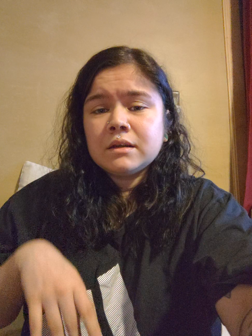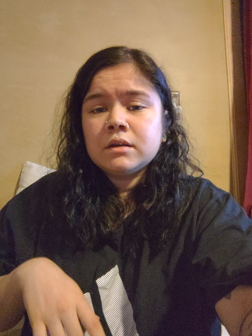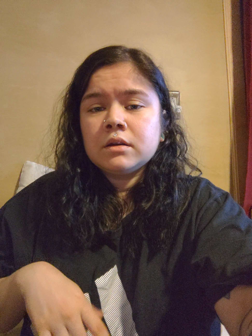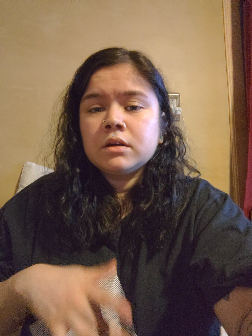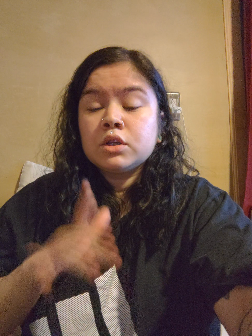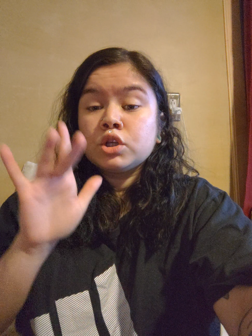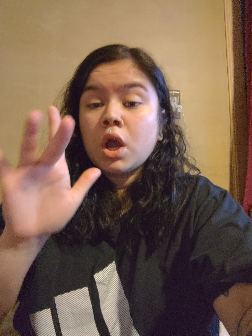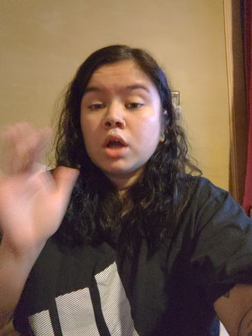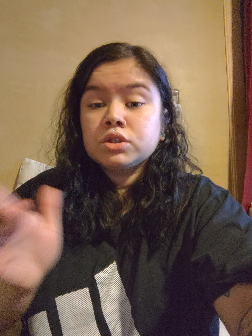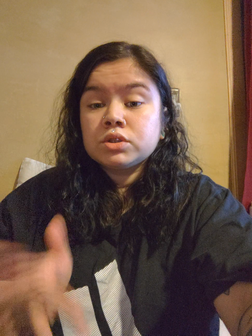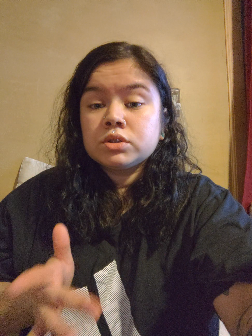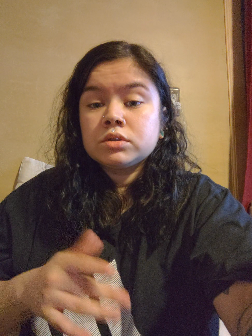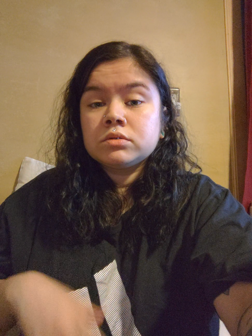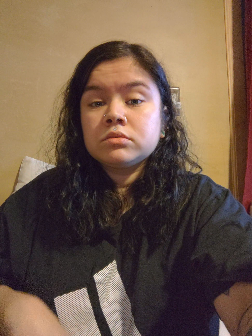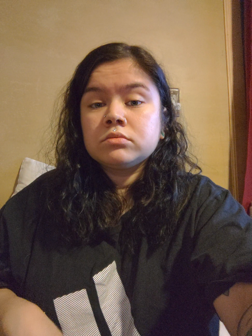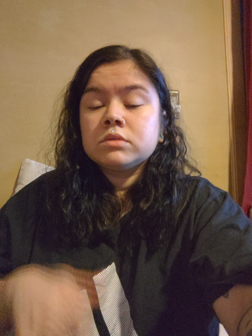touch